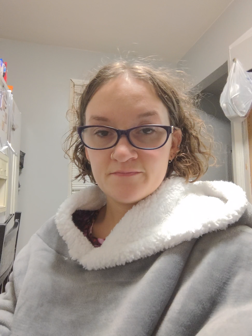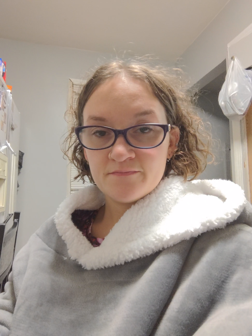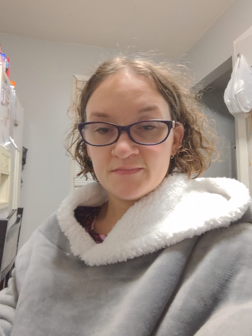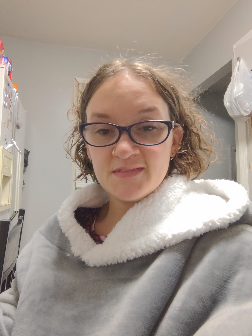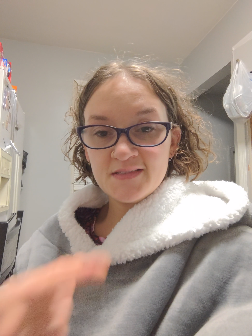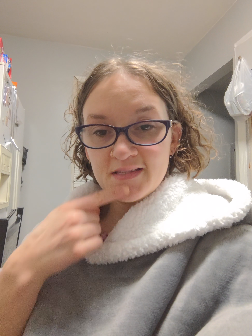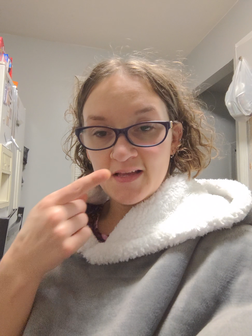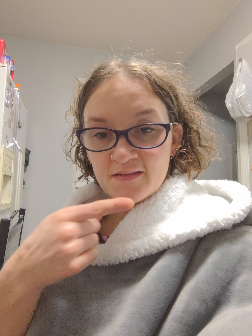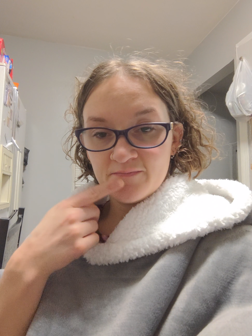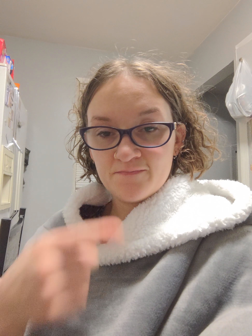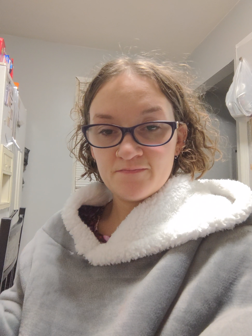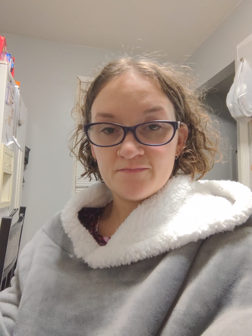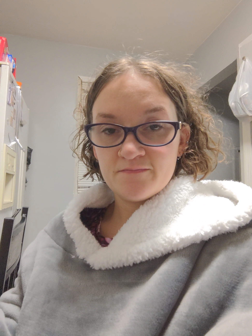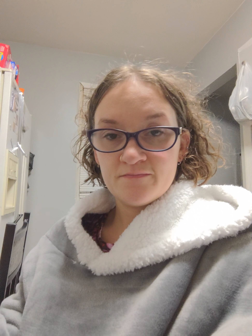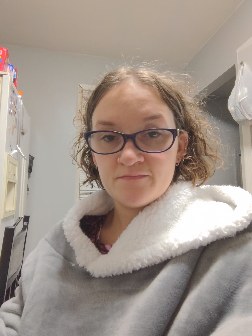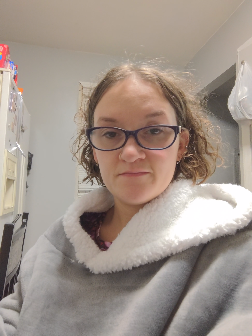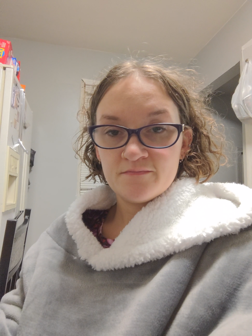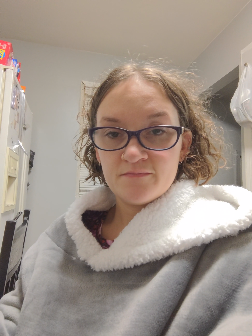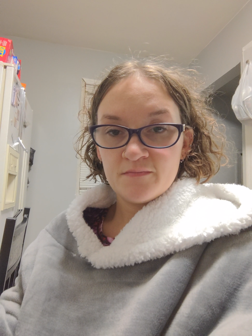say